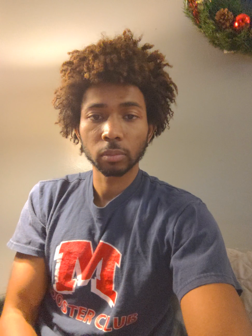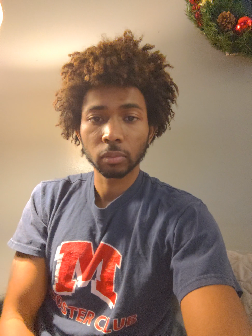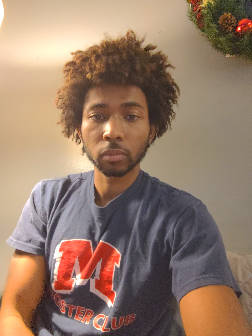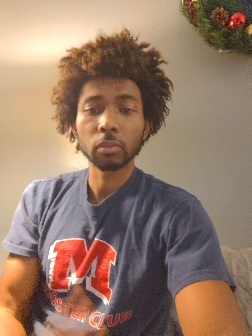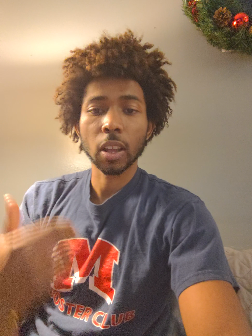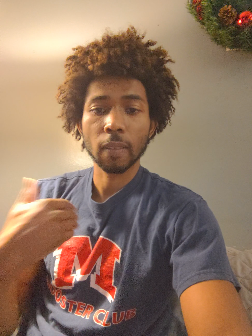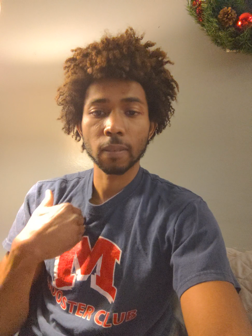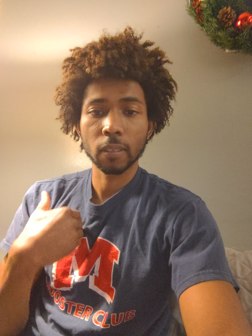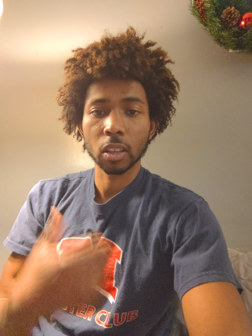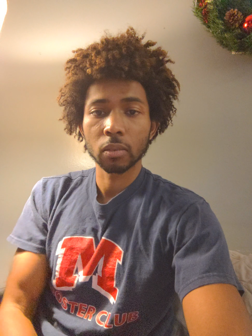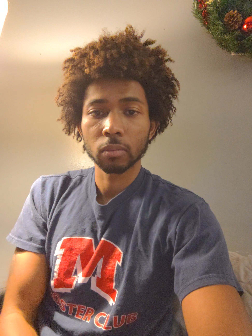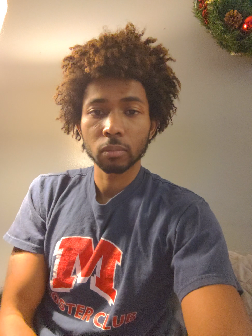have to